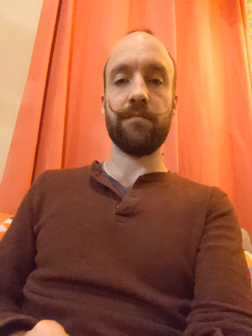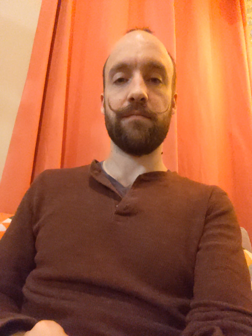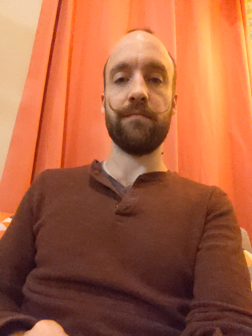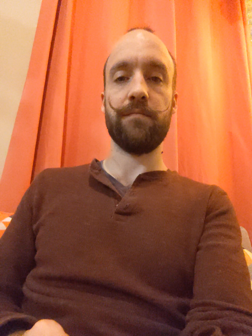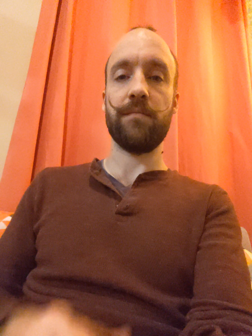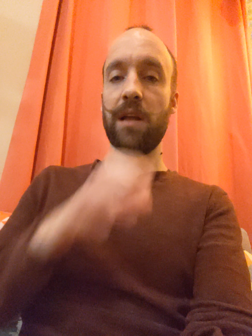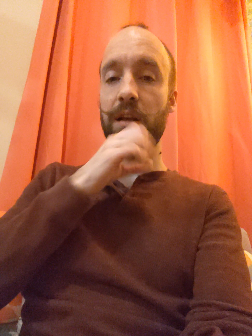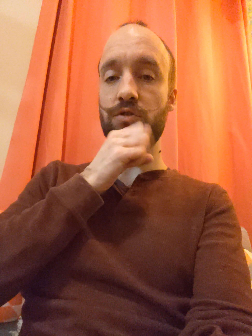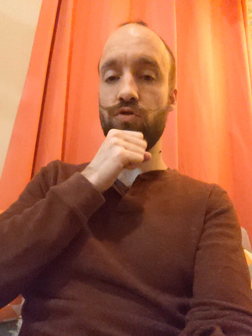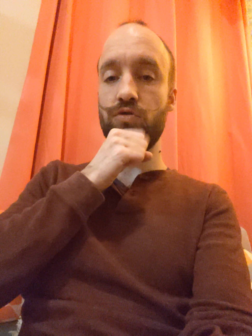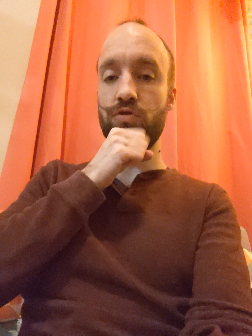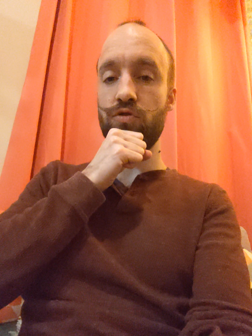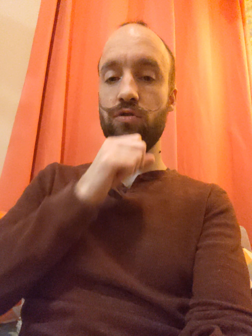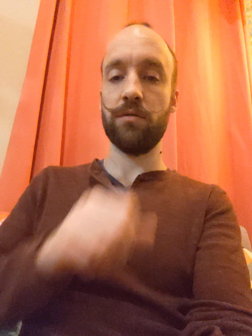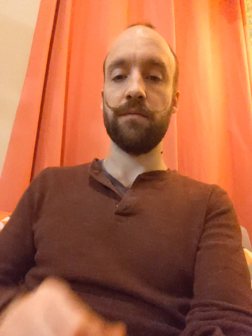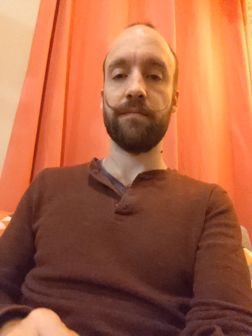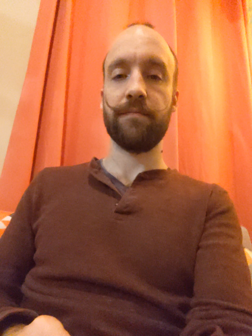orange